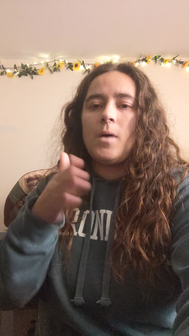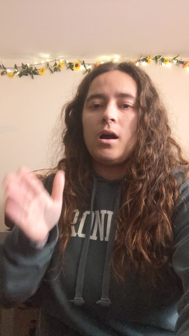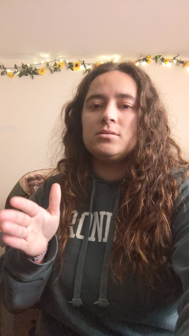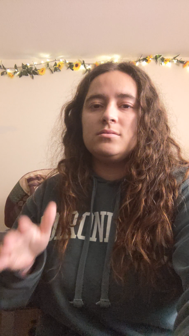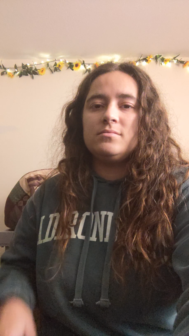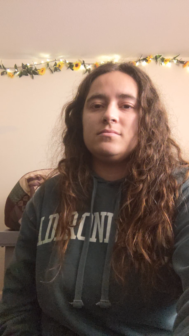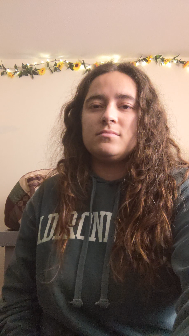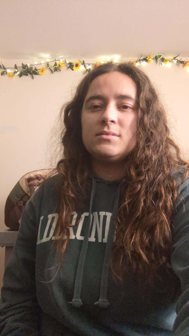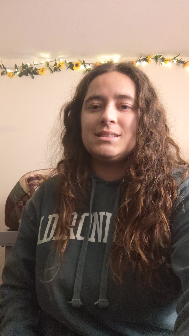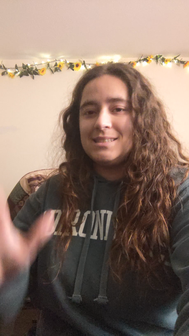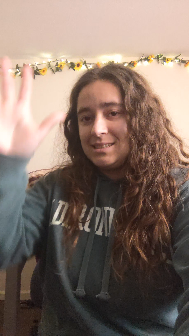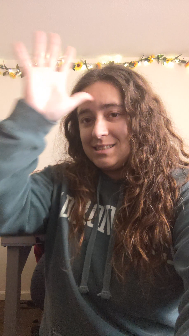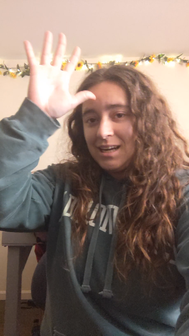daddy